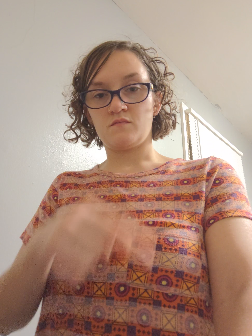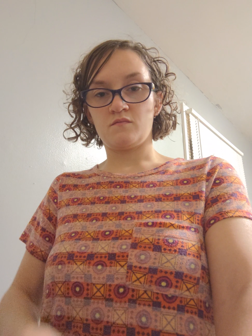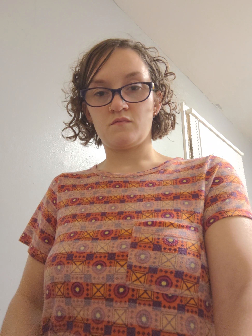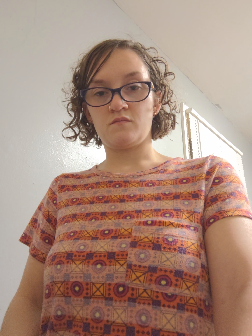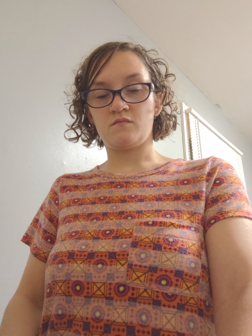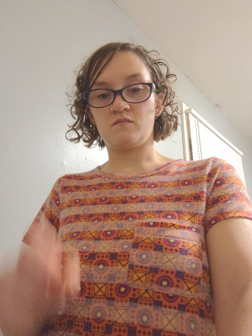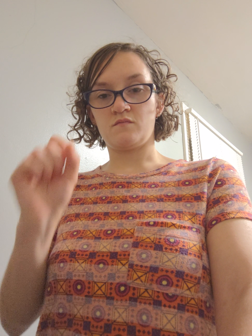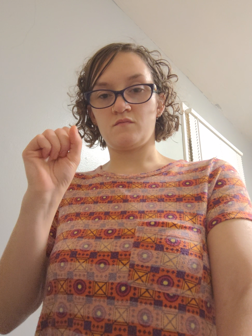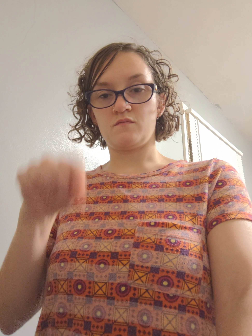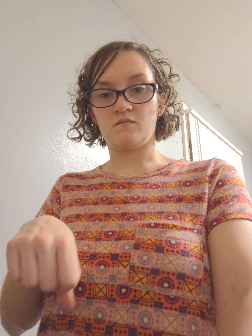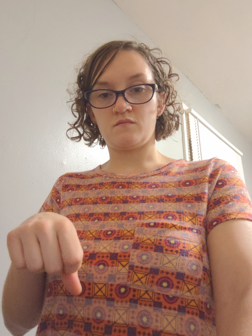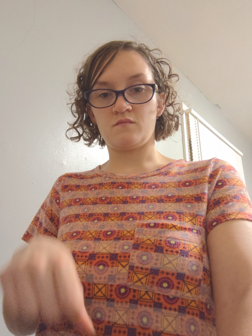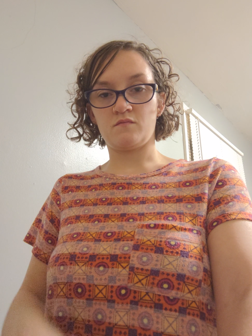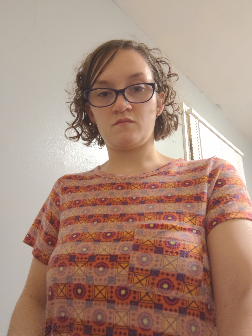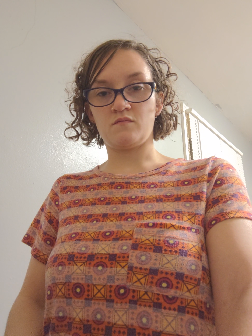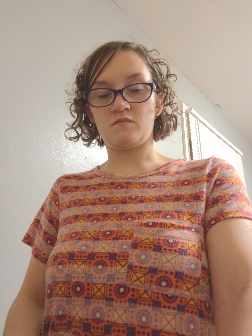can